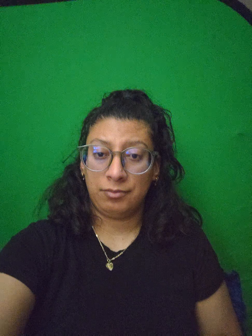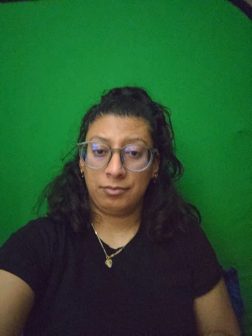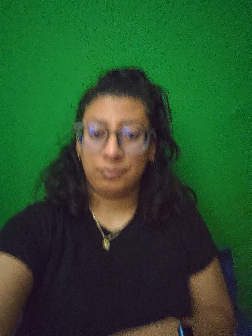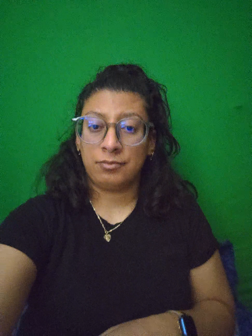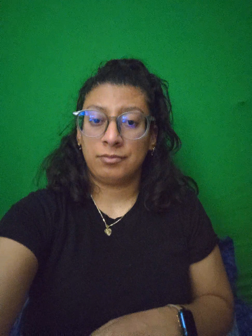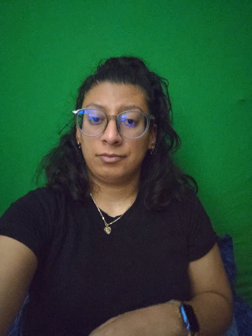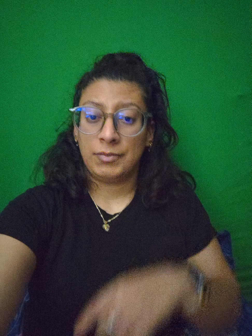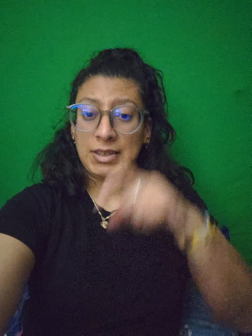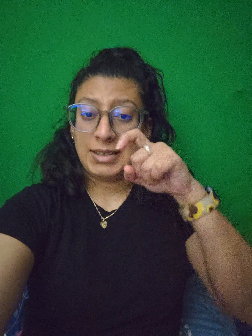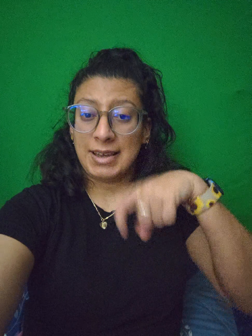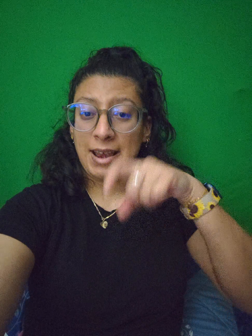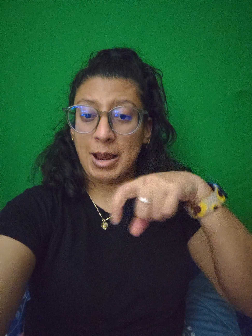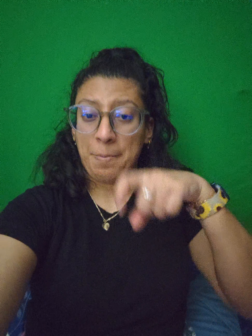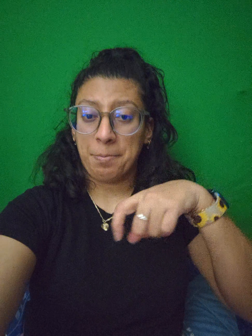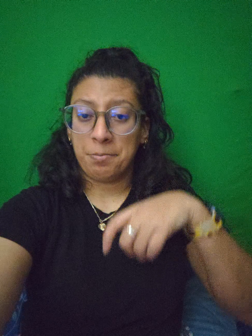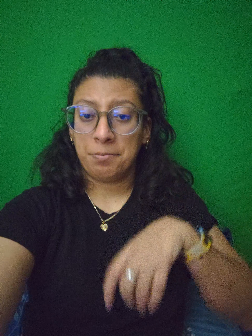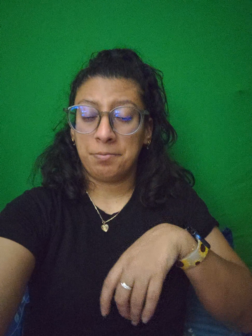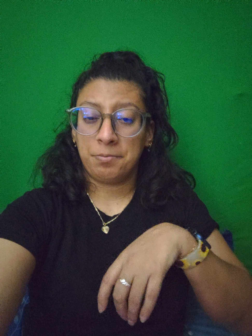time